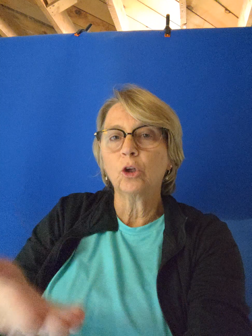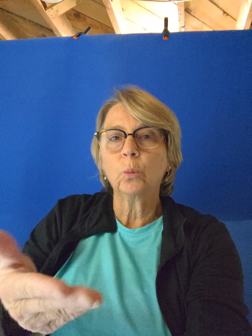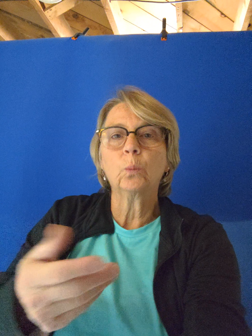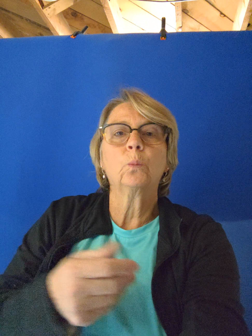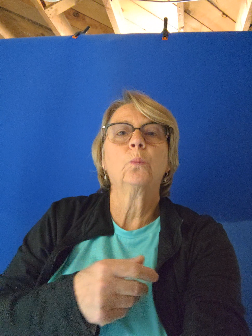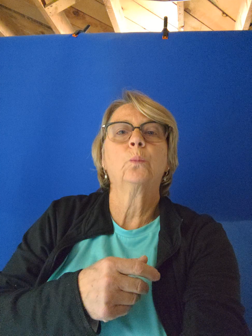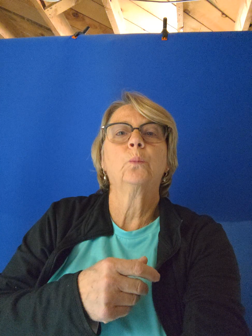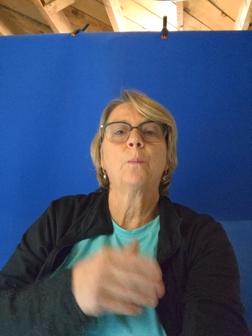thank you